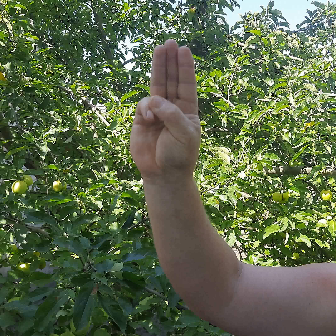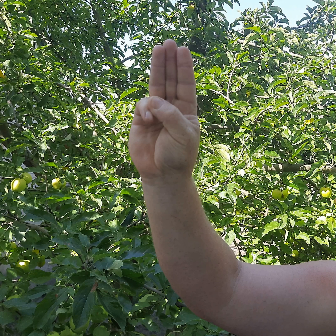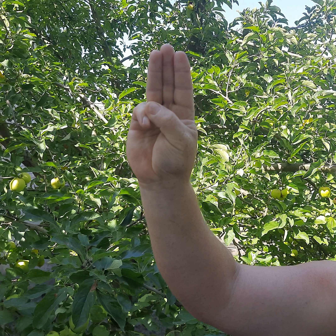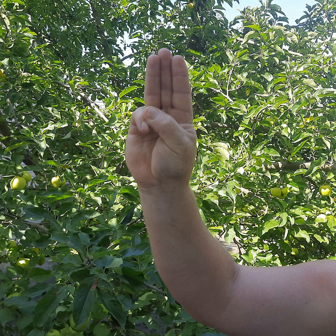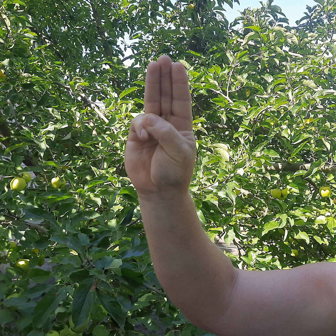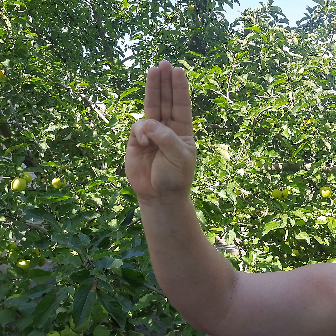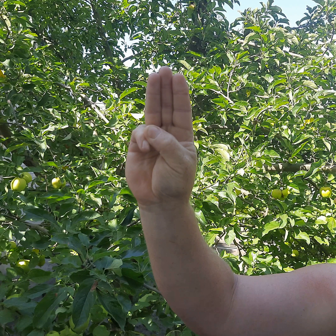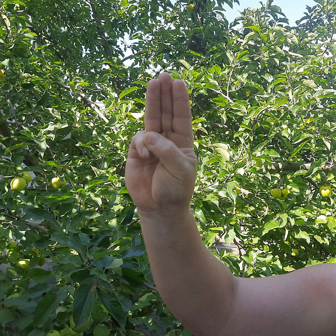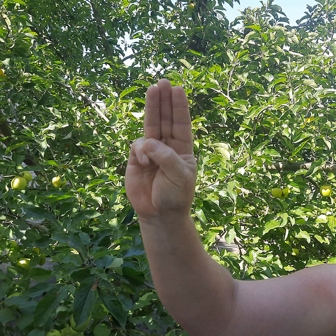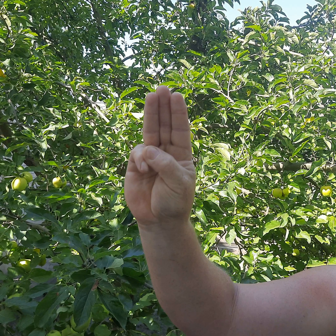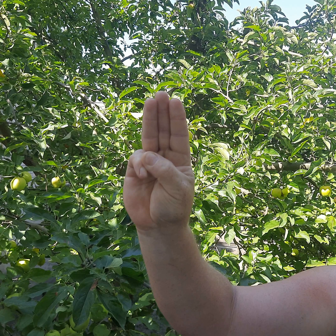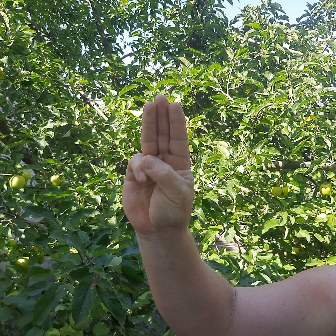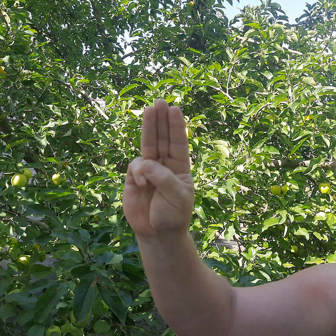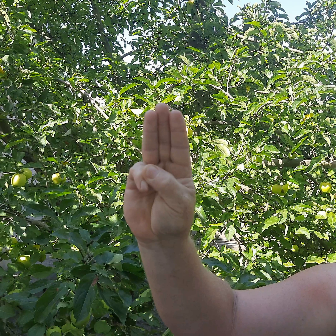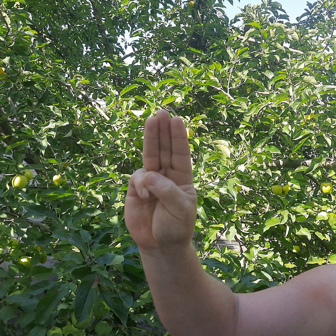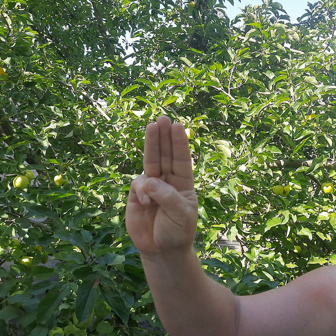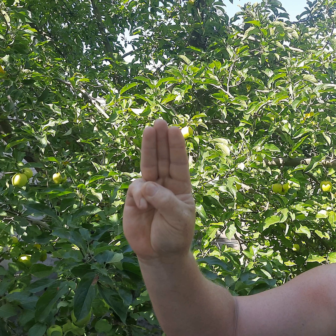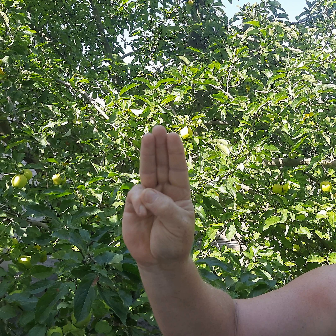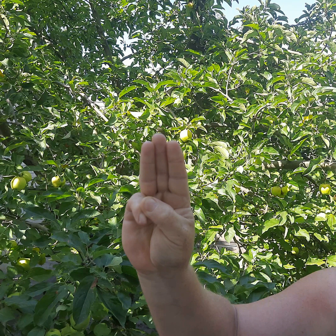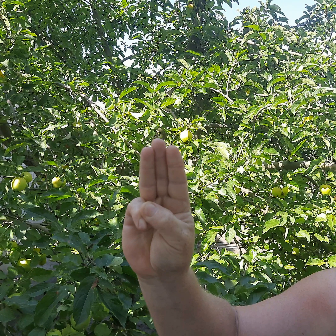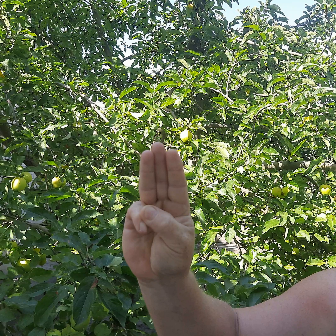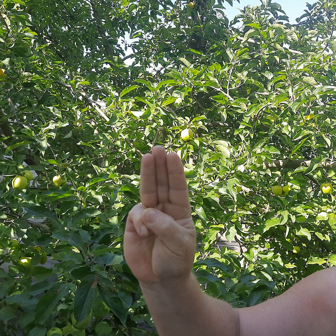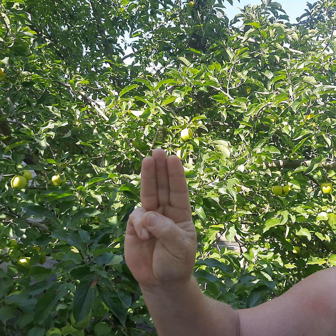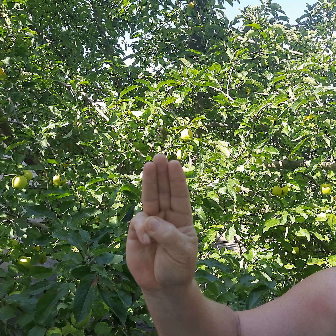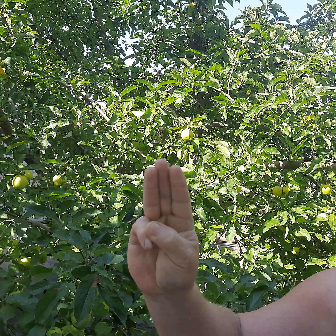Щ